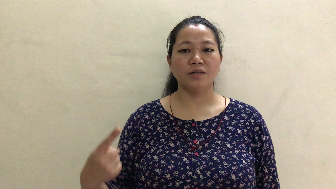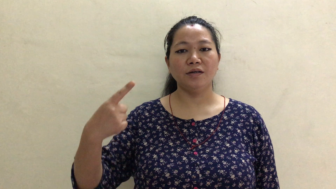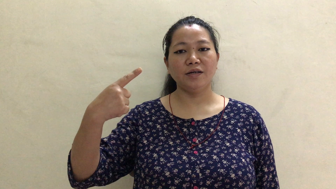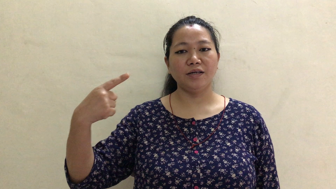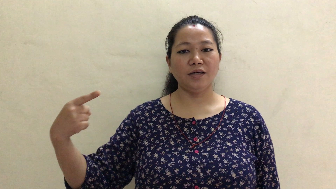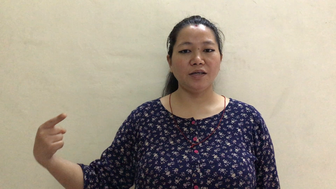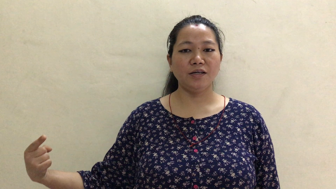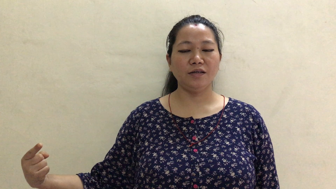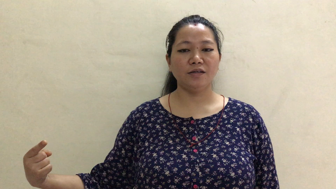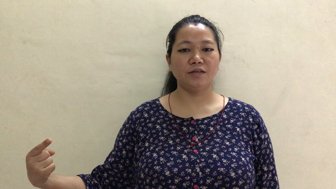ए